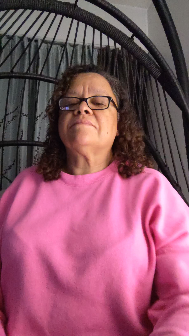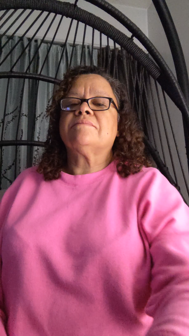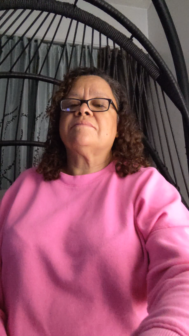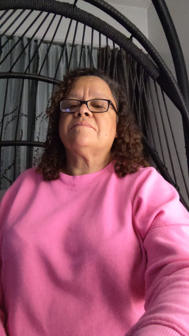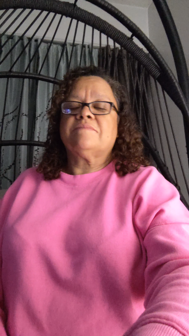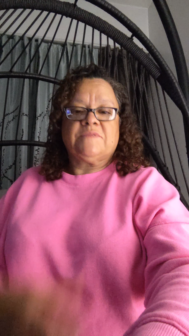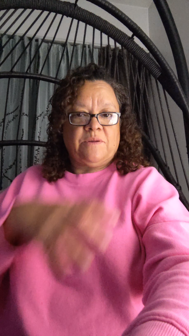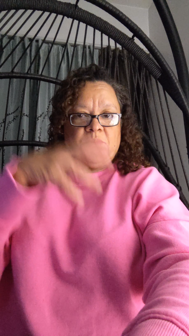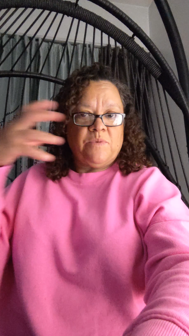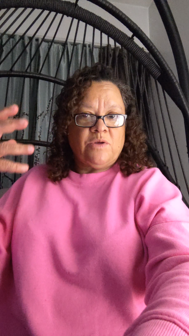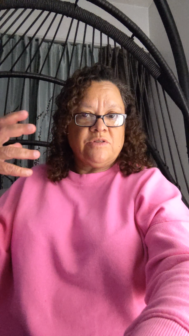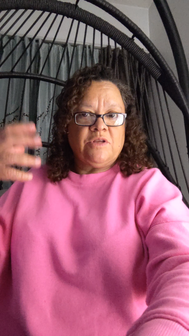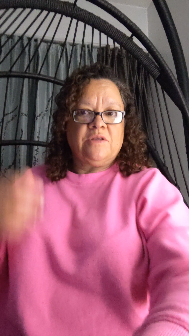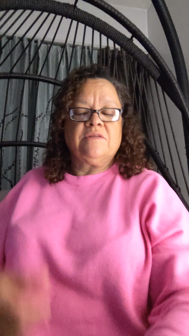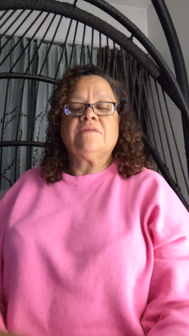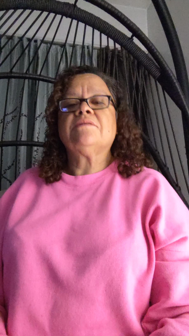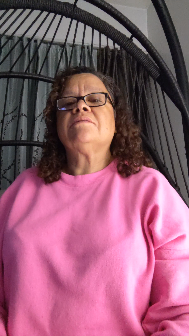much